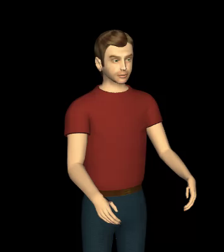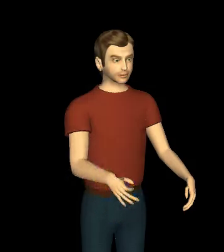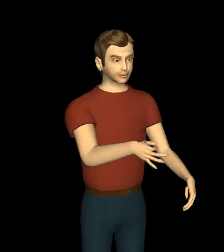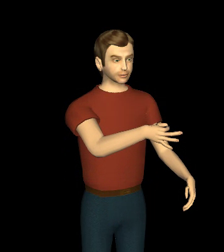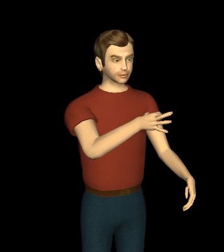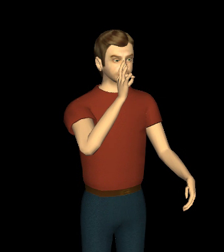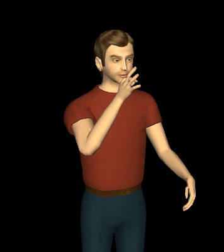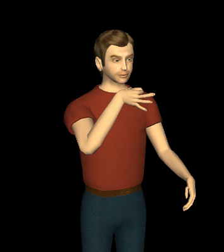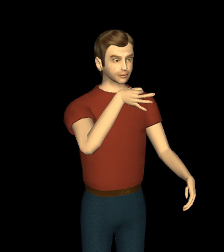فنجان